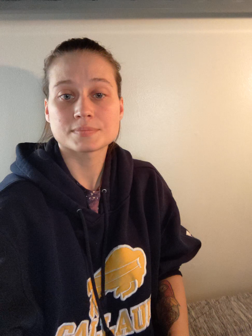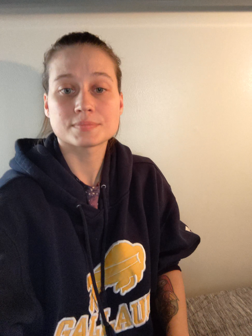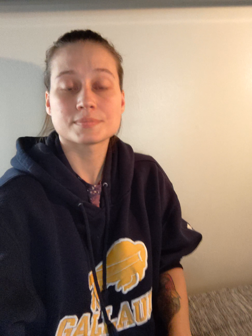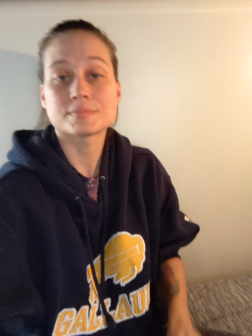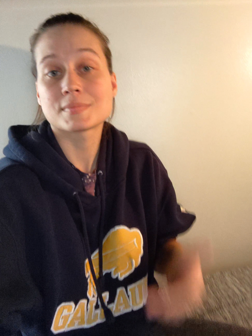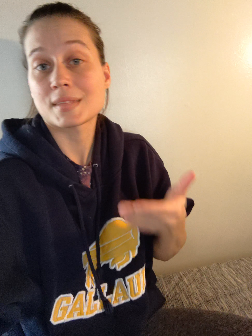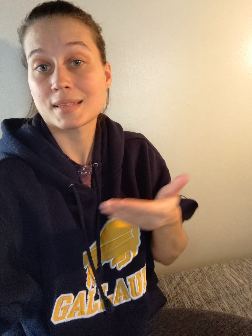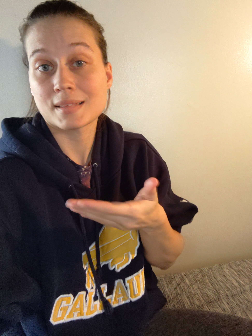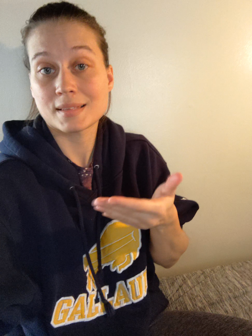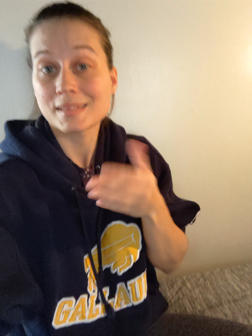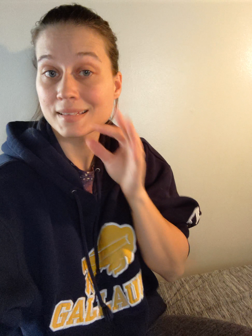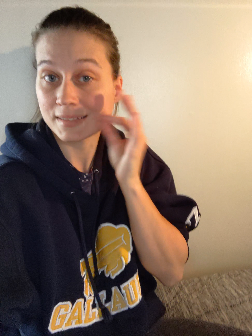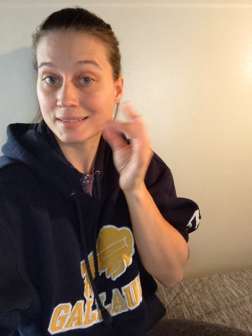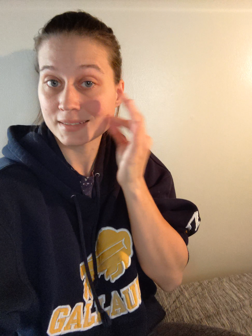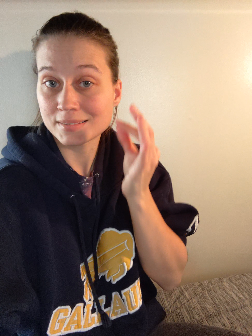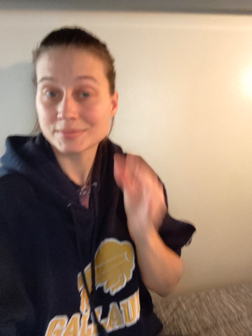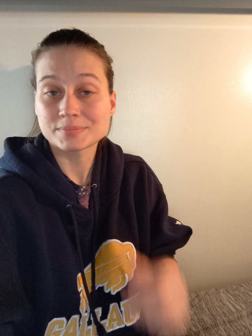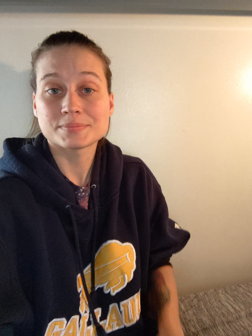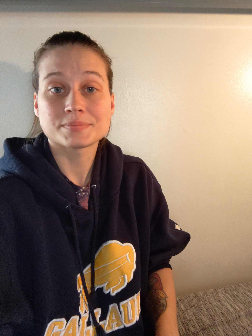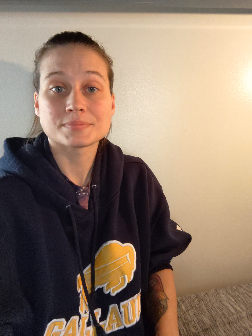kitty